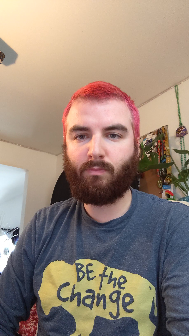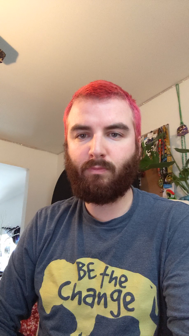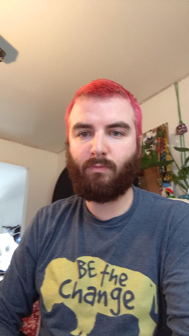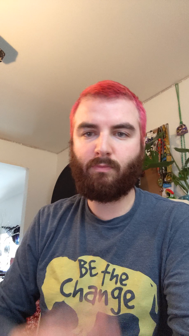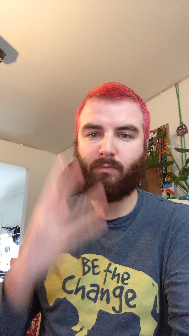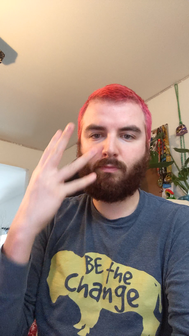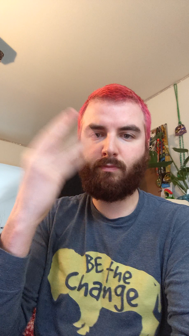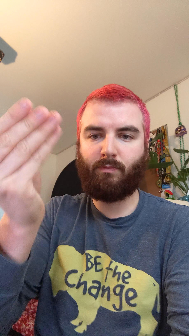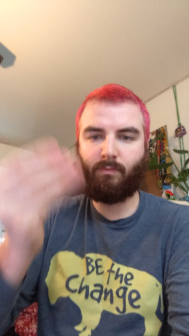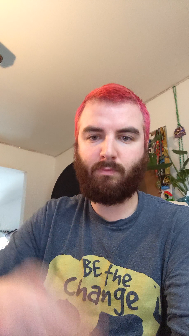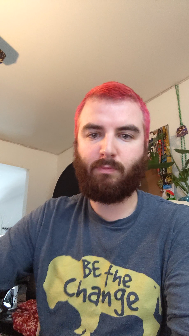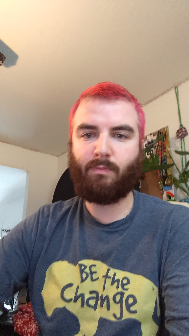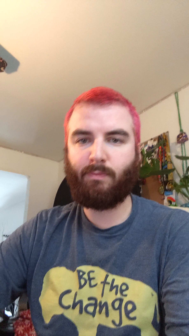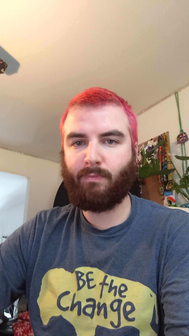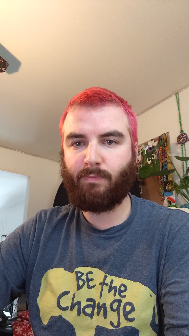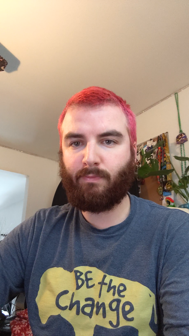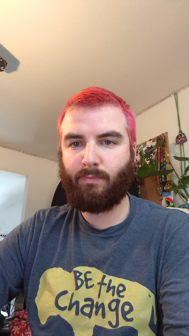going to